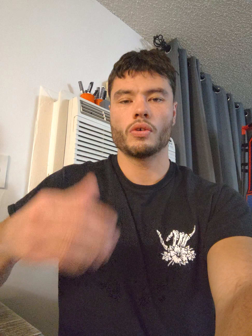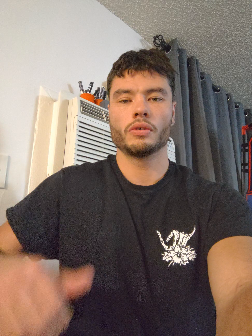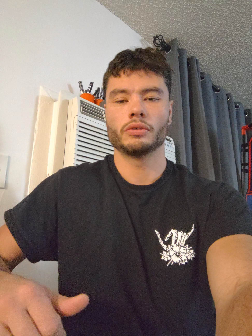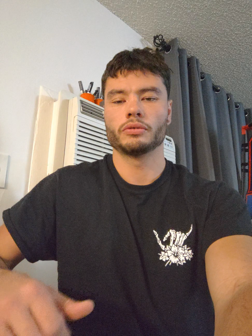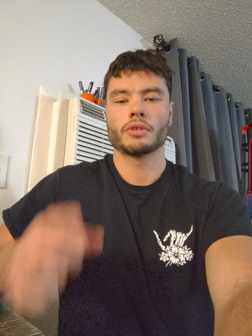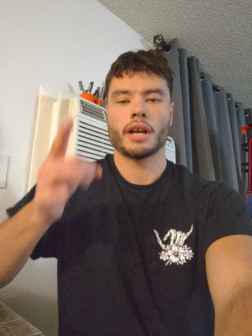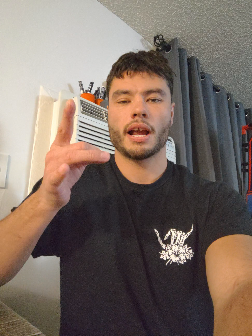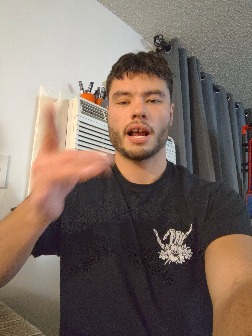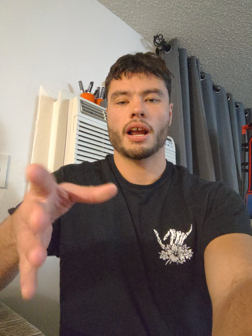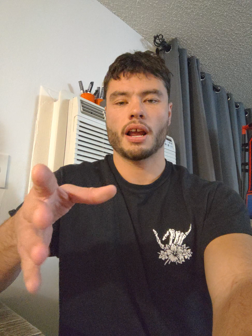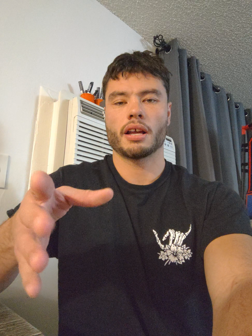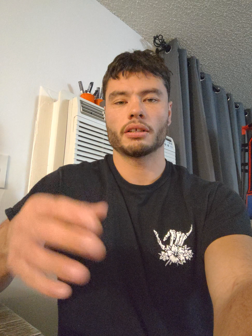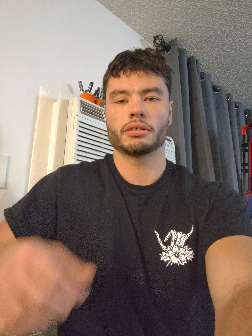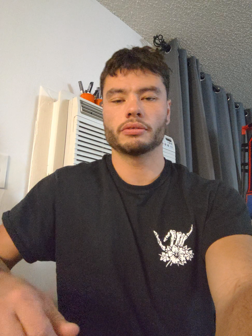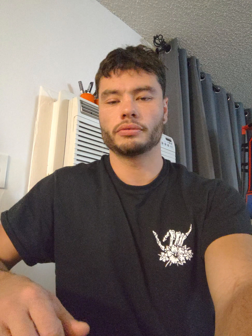hate